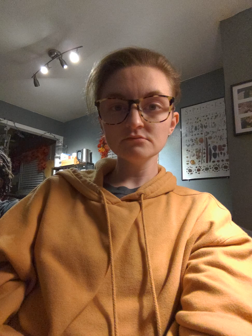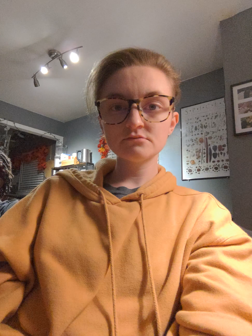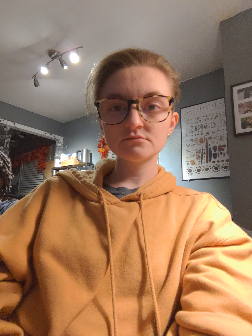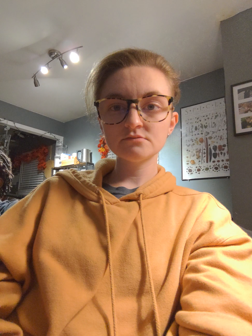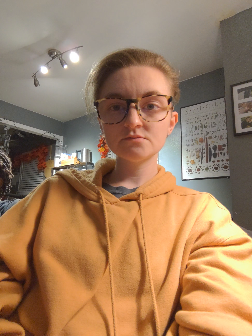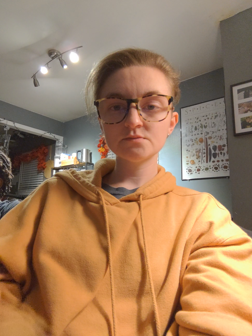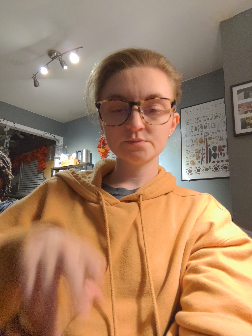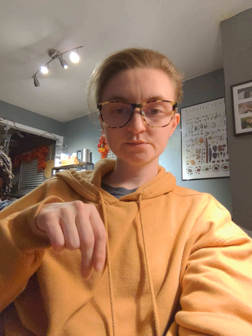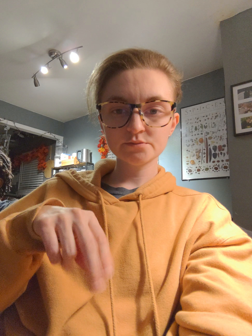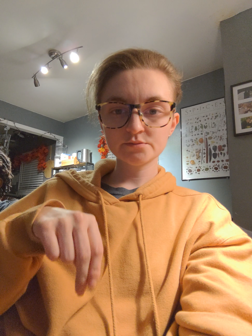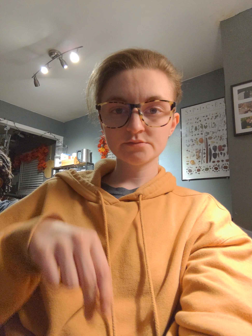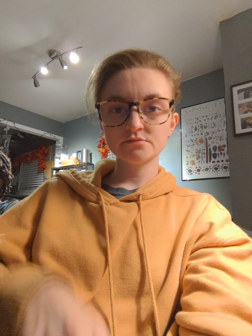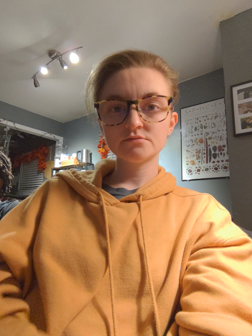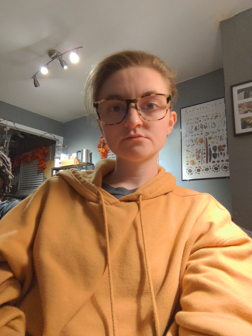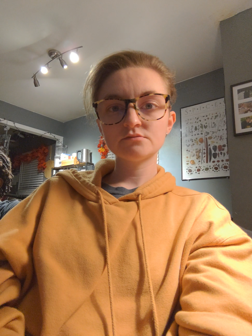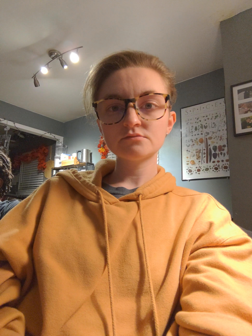diaper